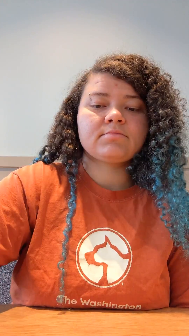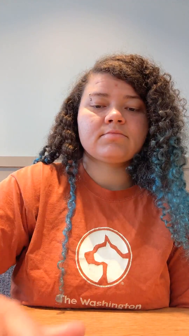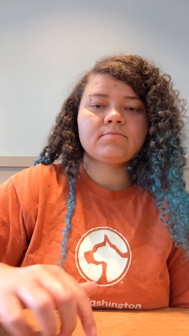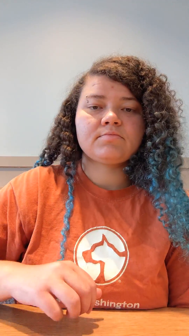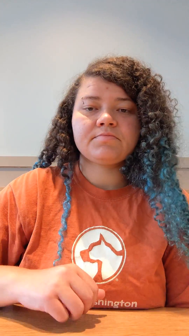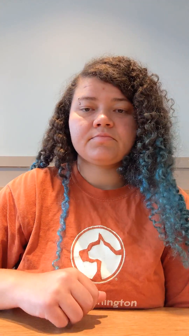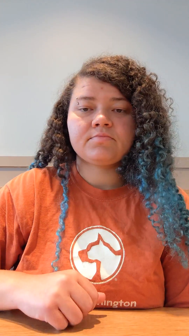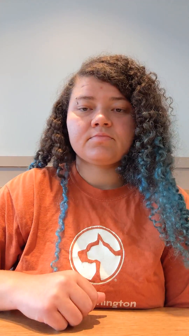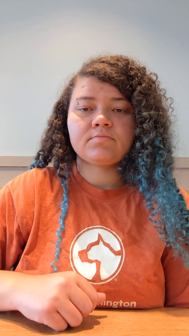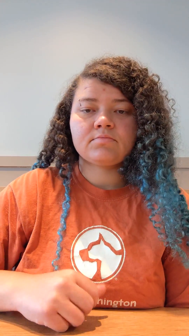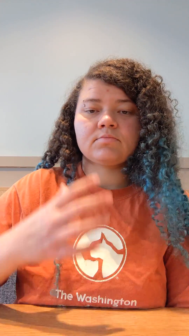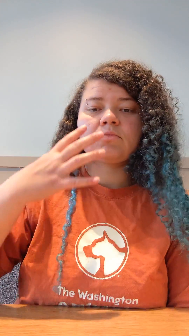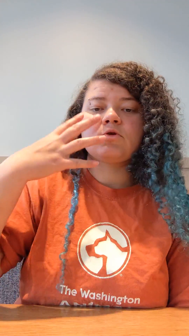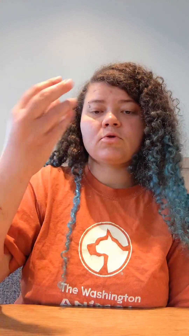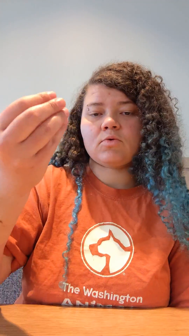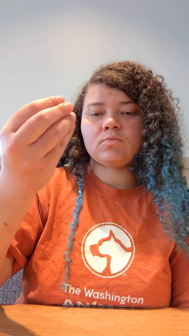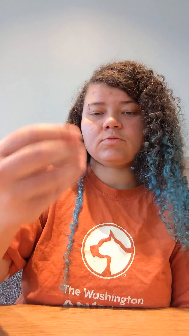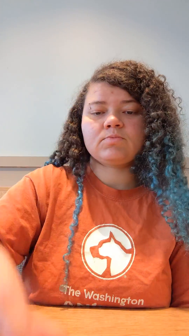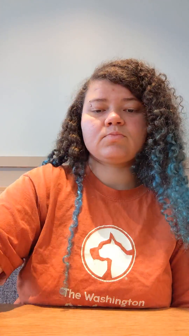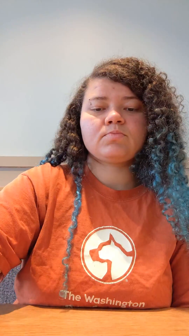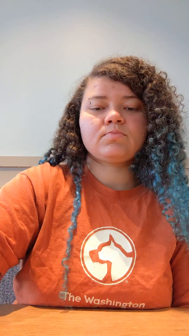going to